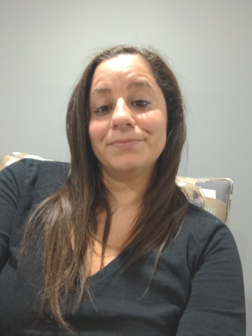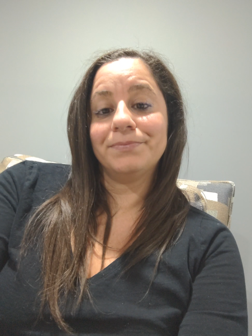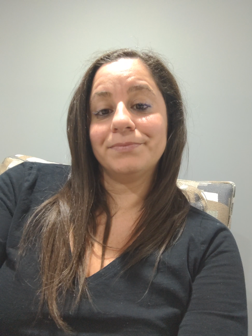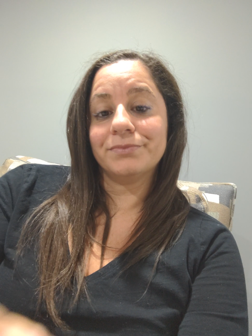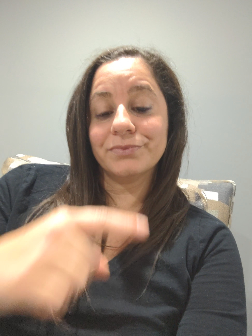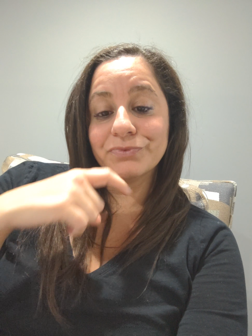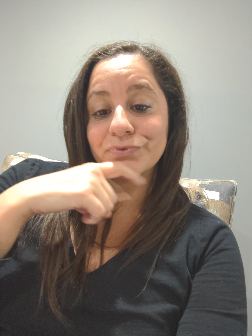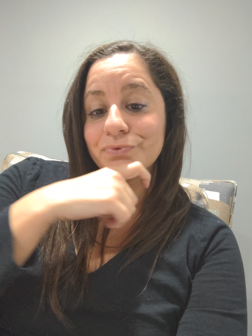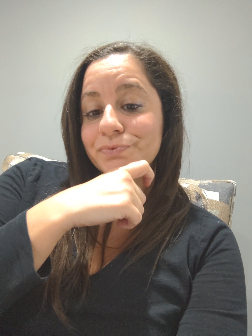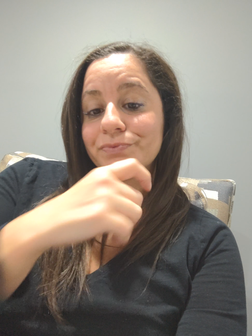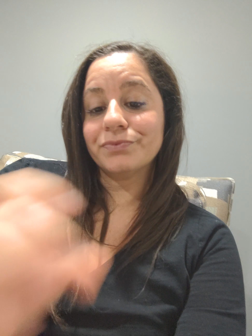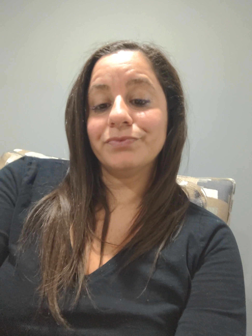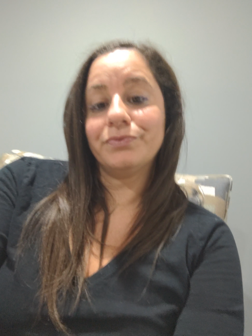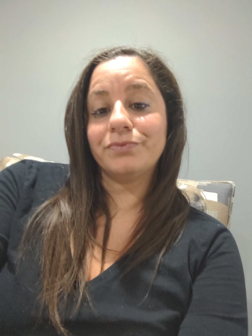cereal